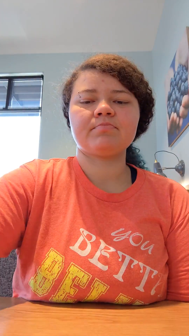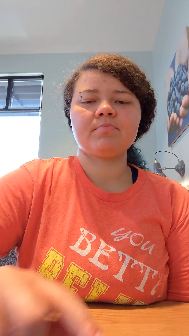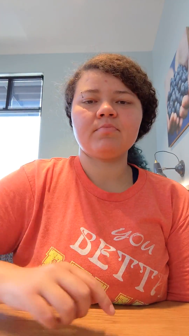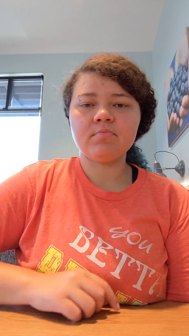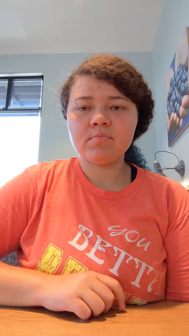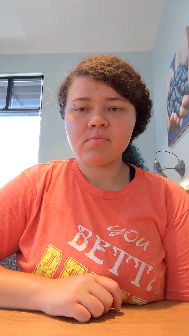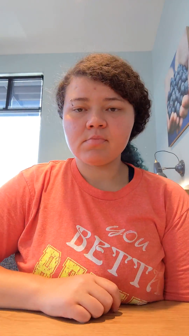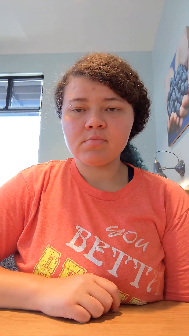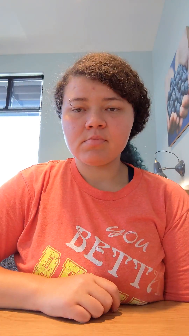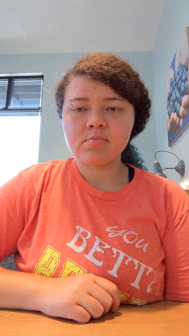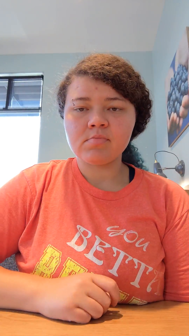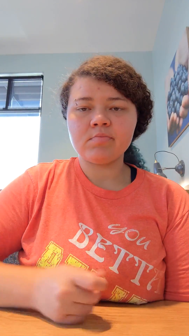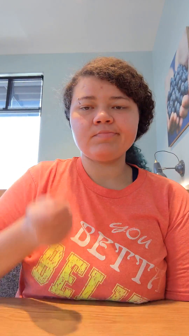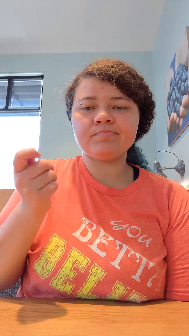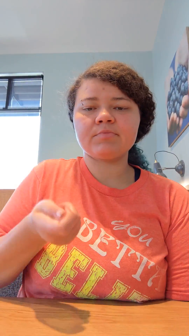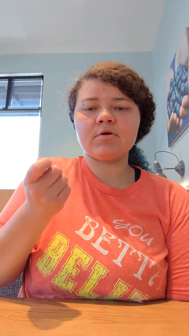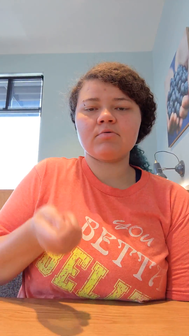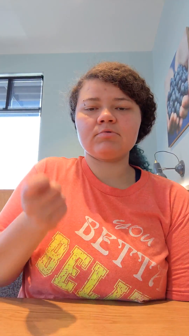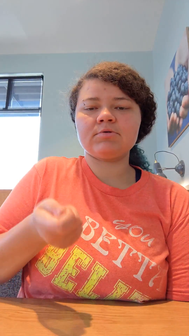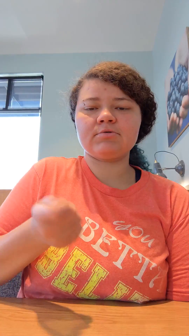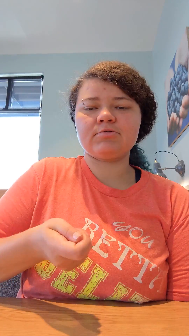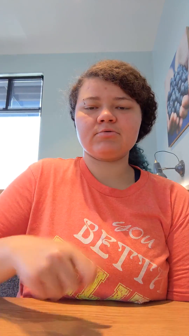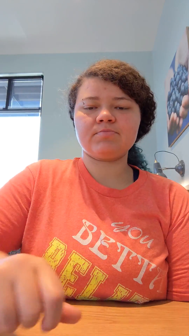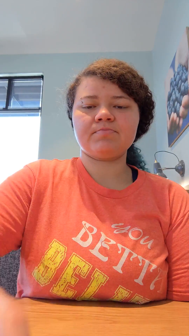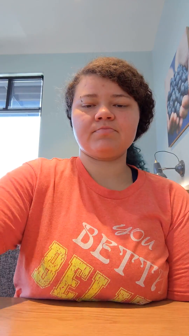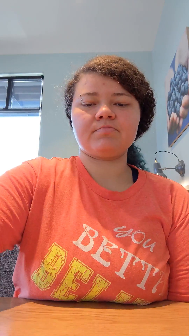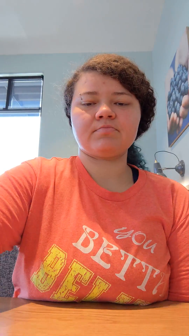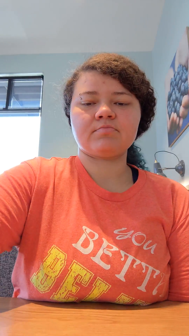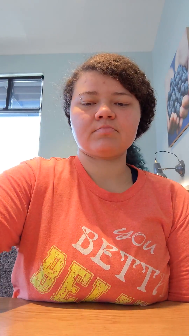cart